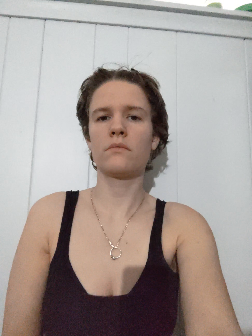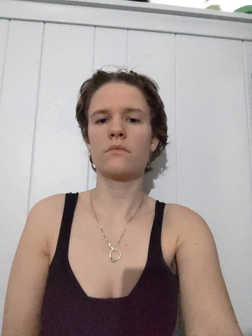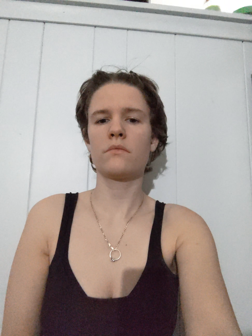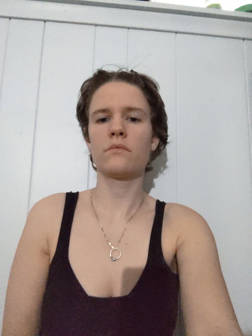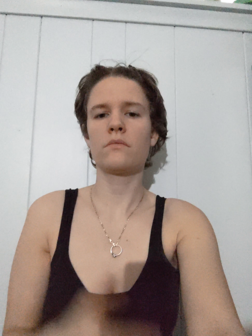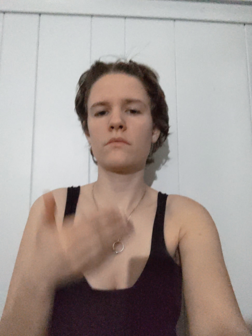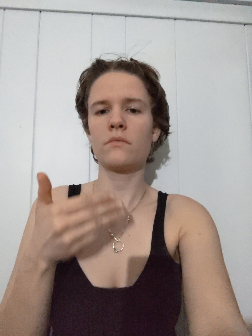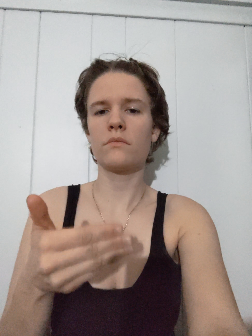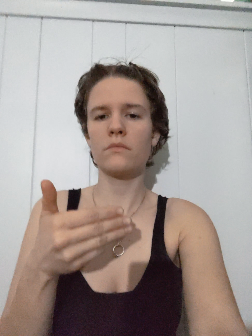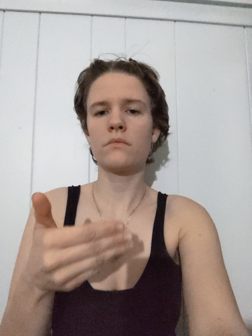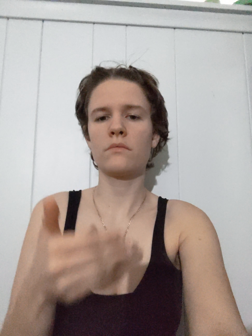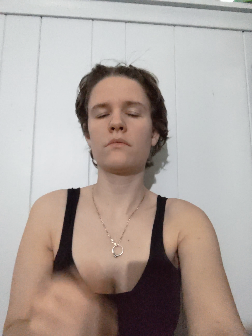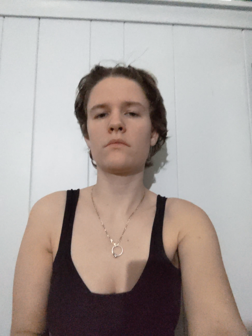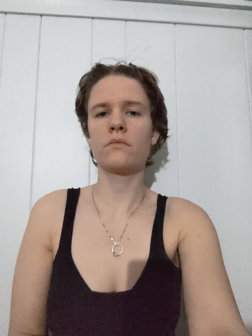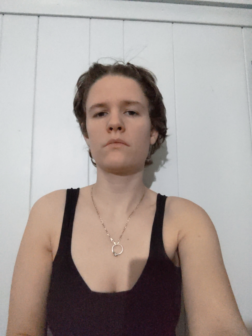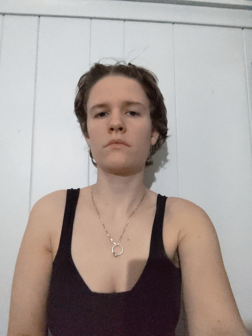close